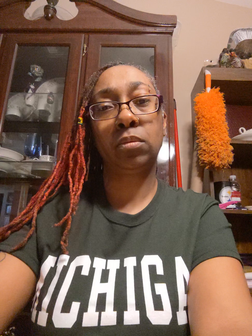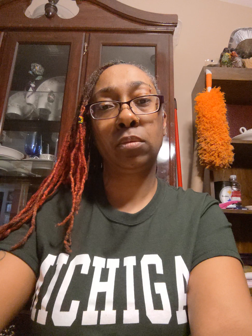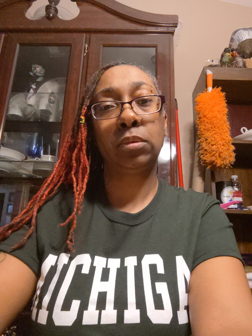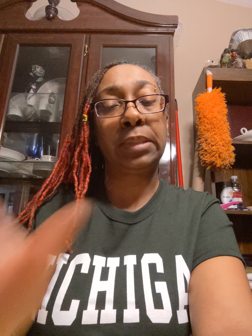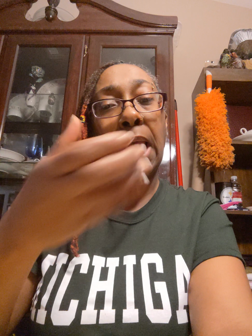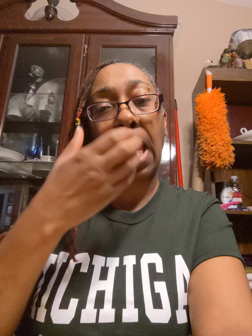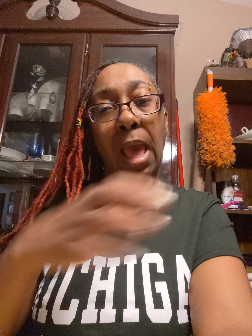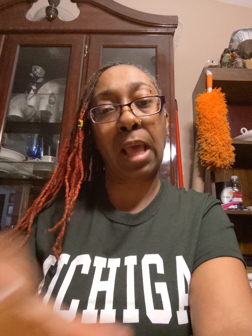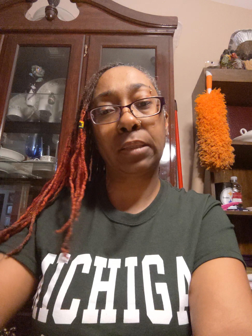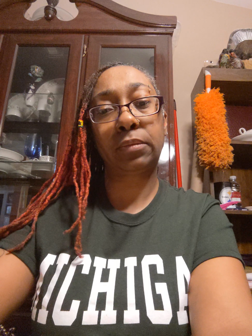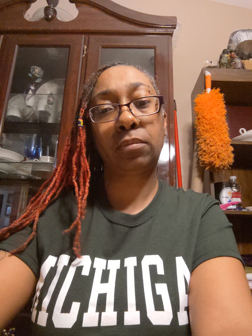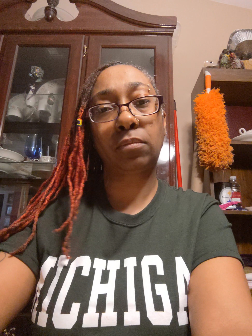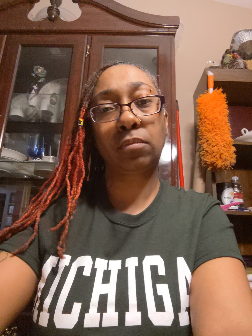hot